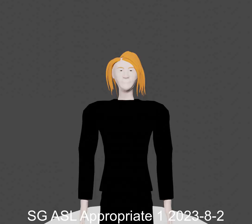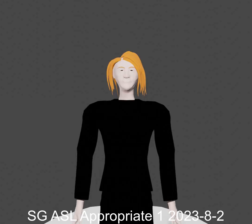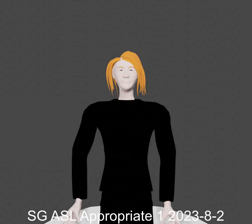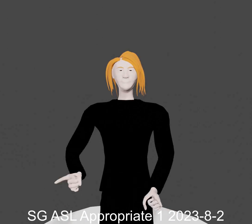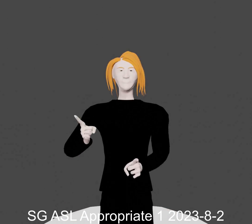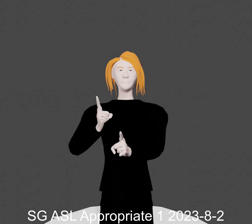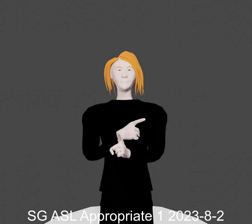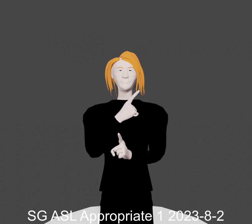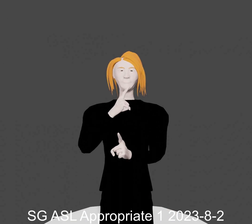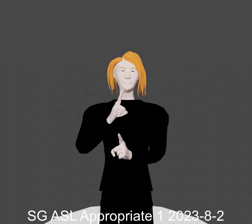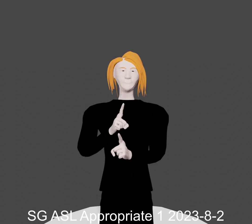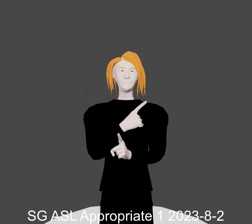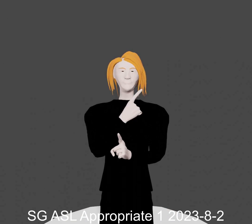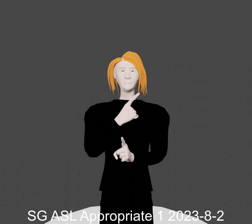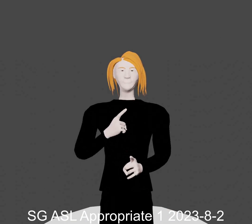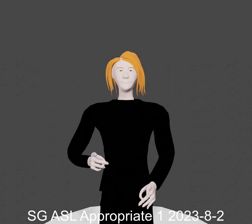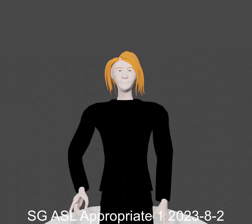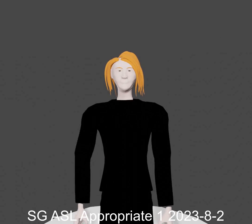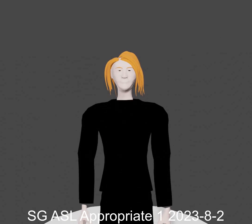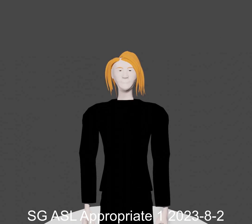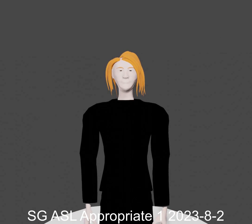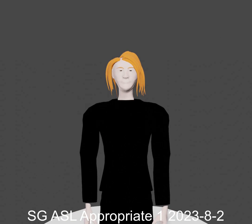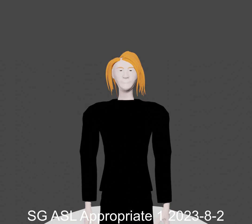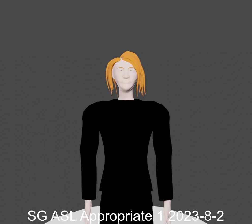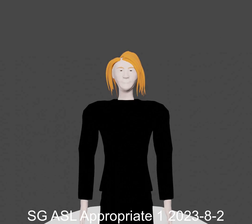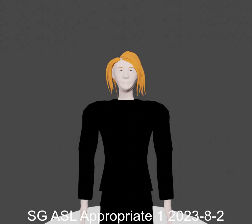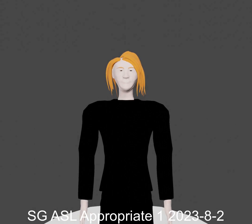Appropriate